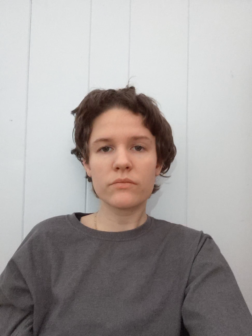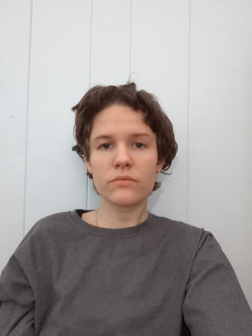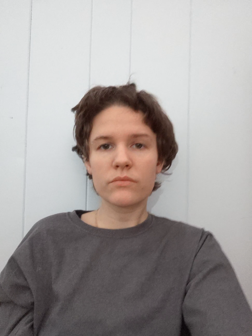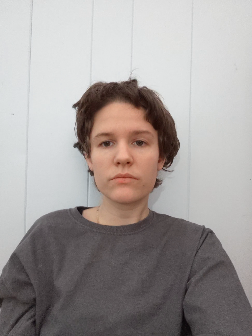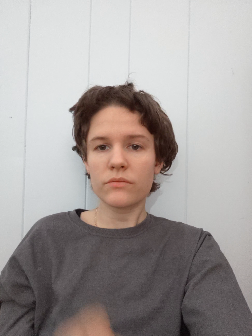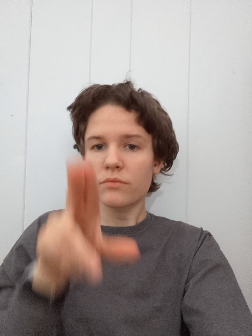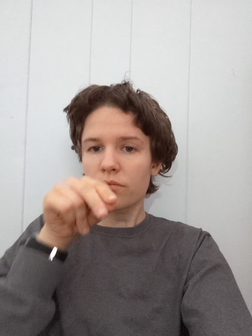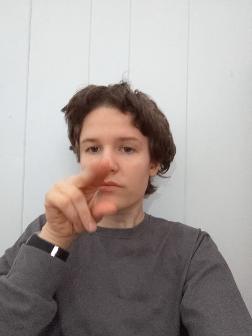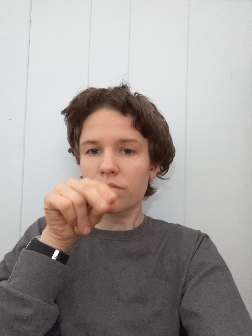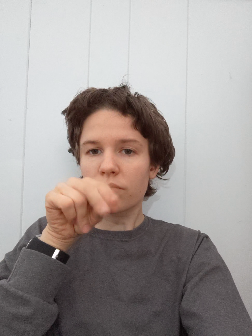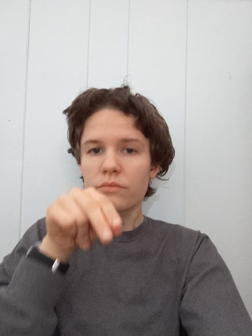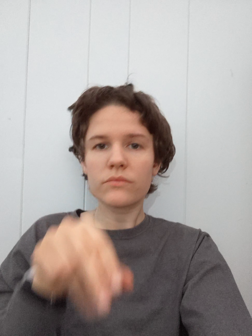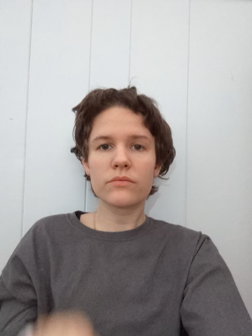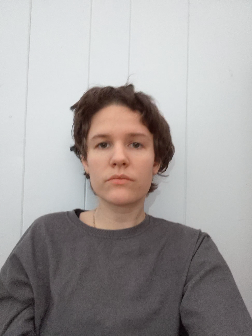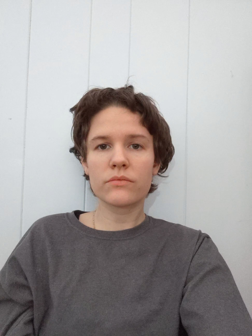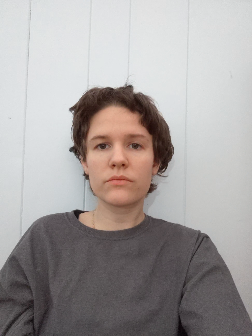duck